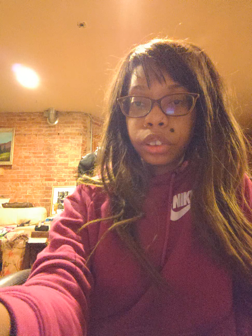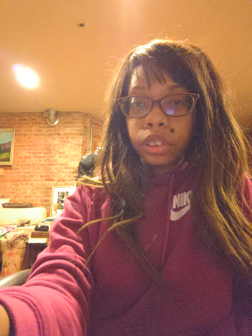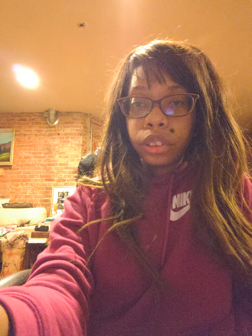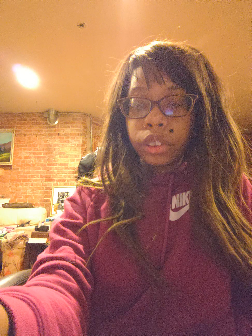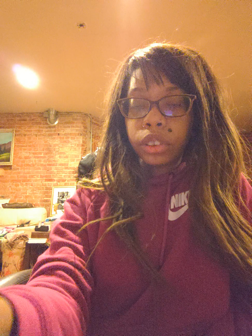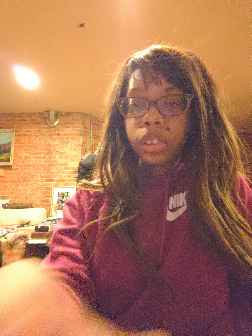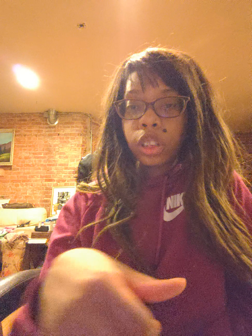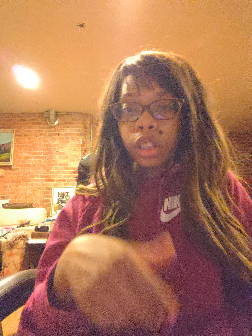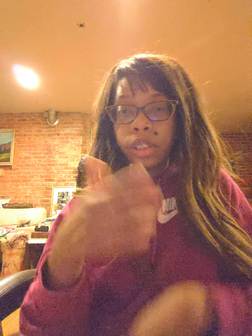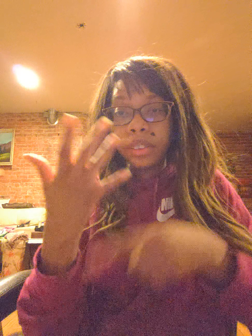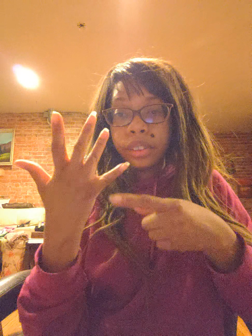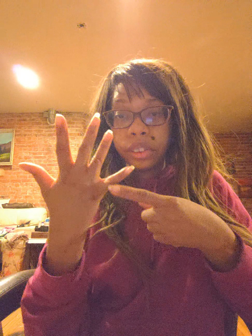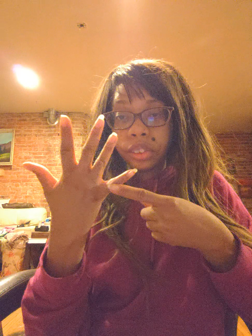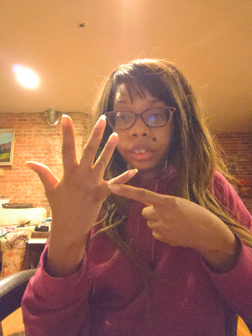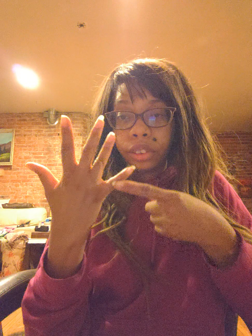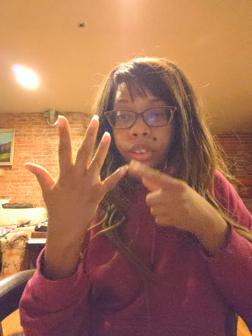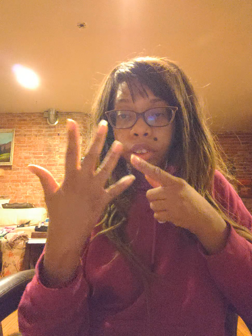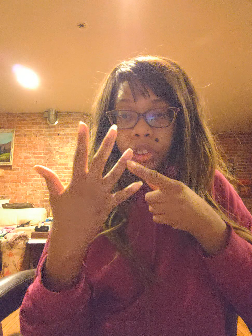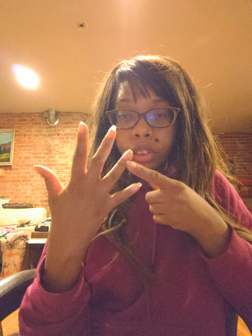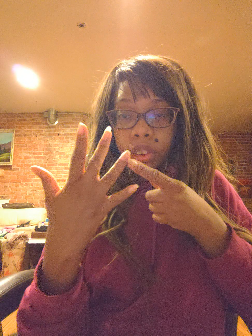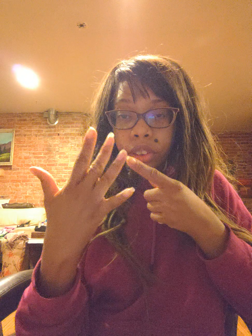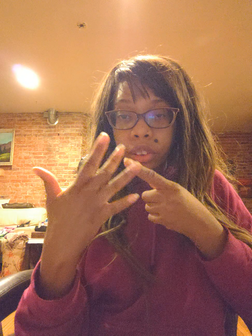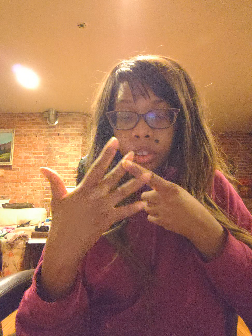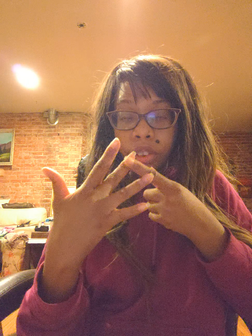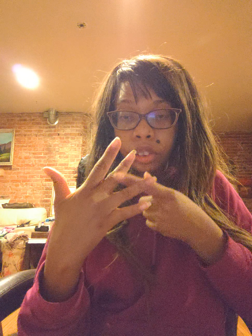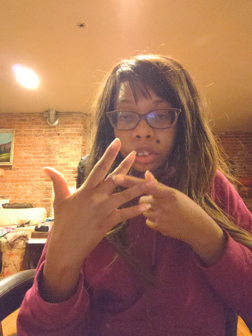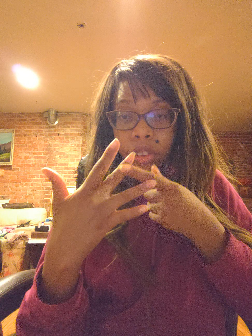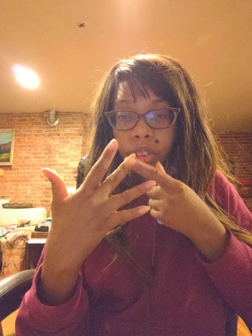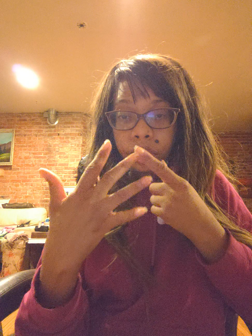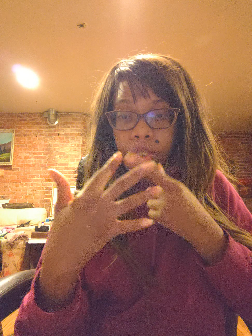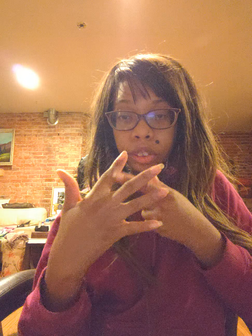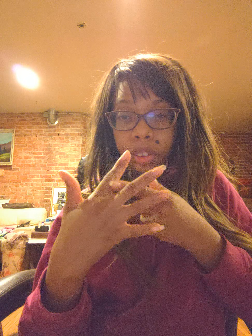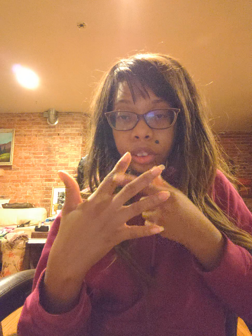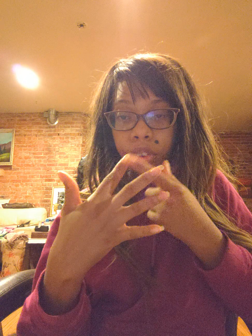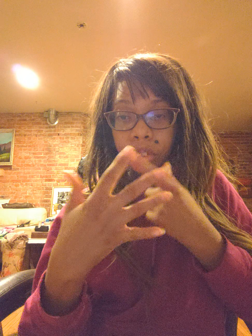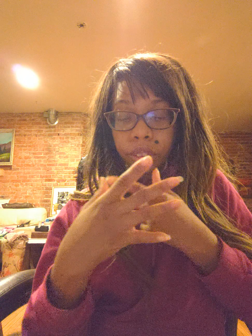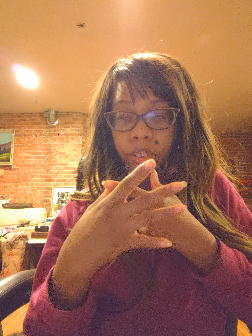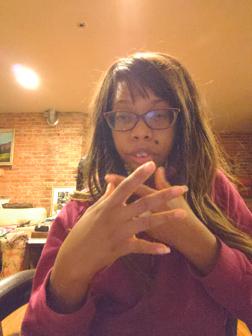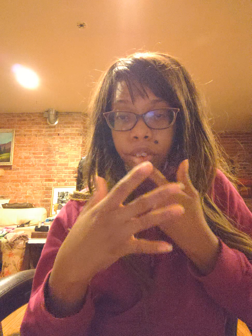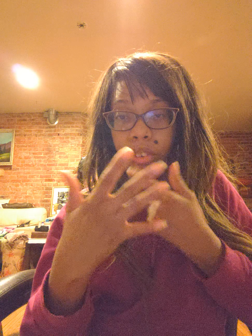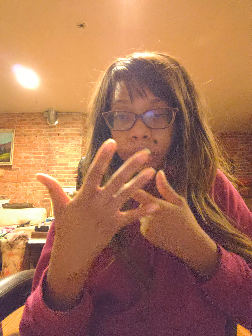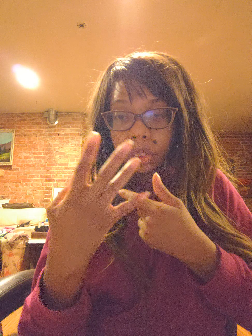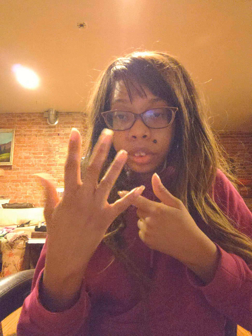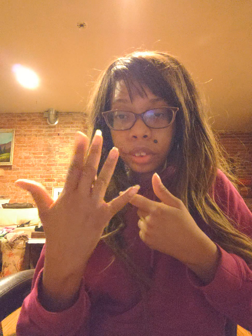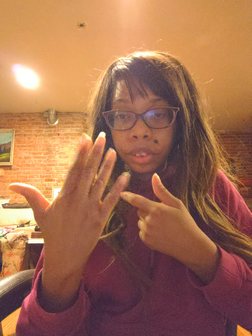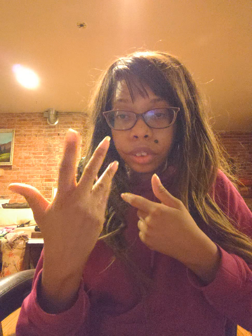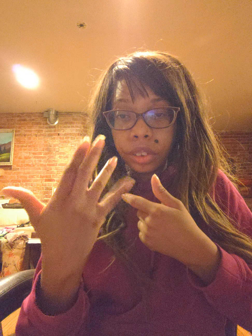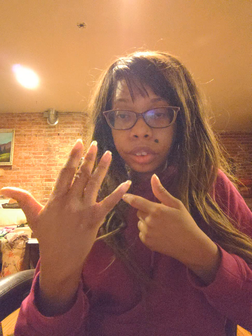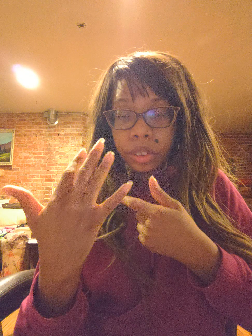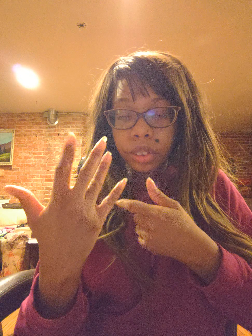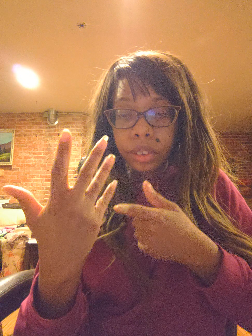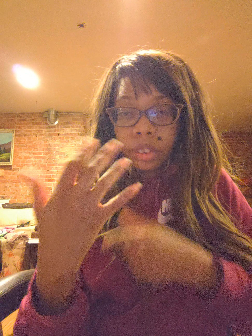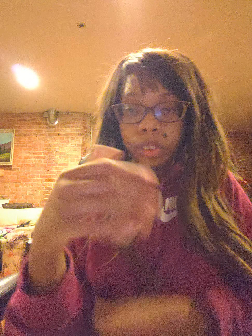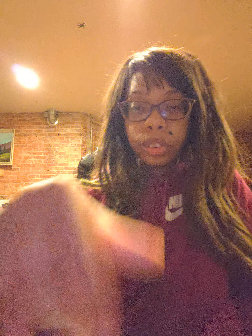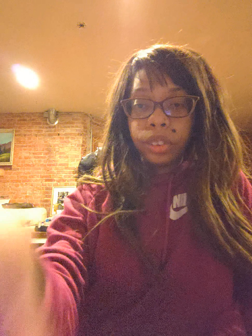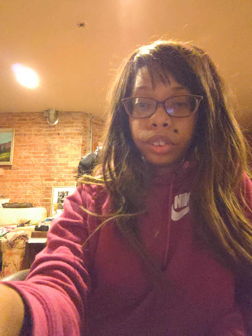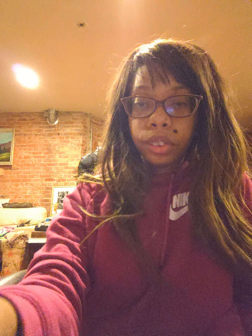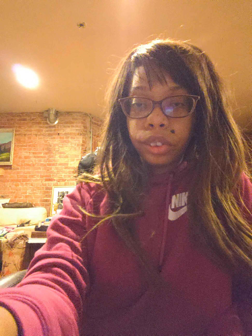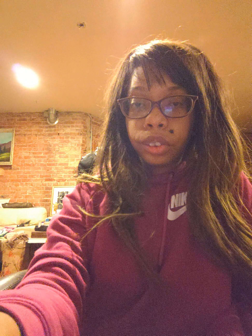finger